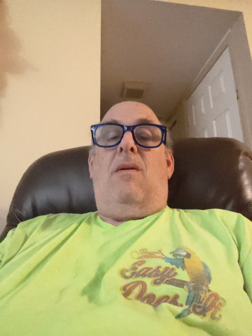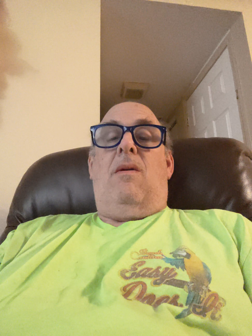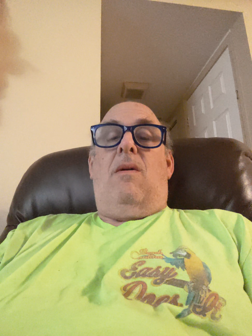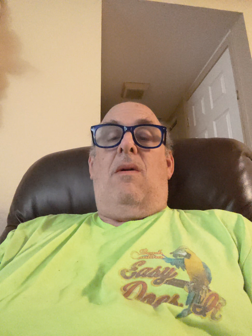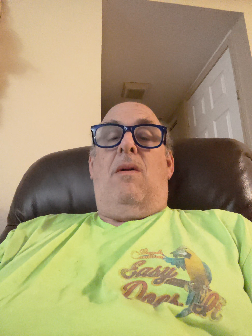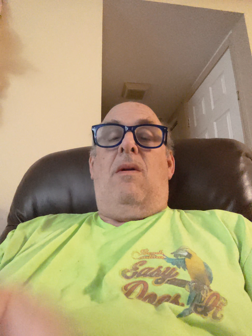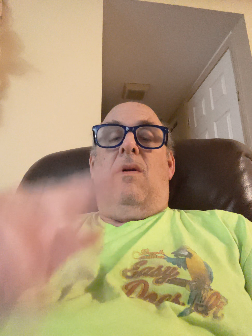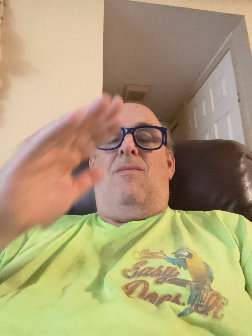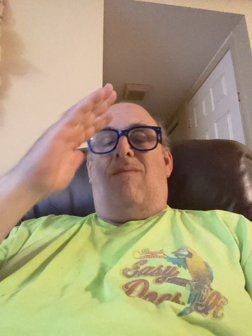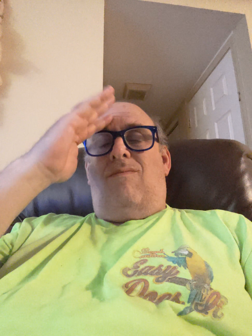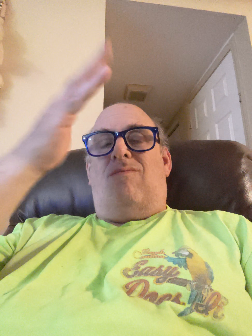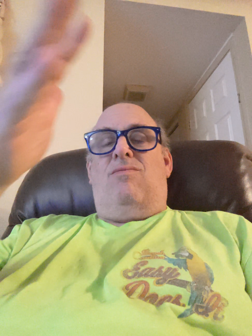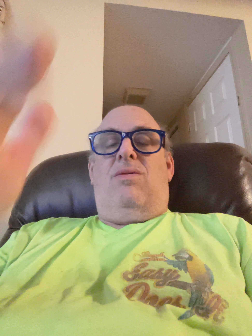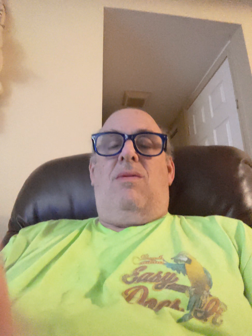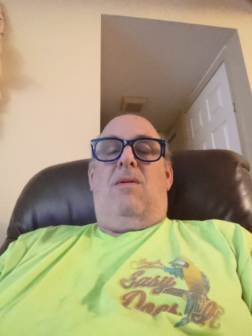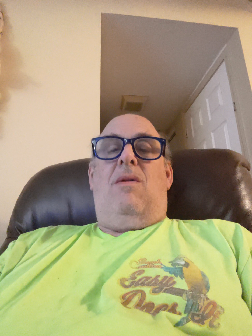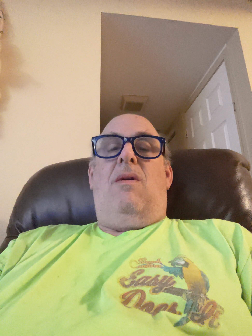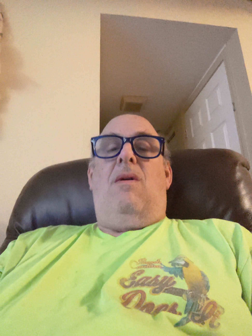pretend